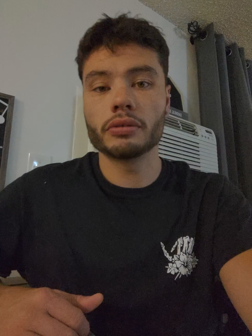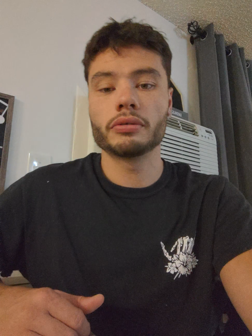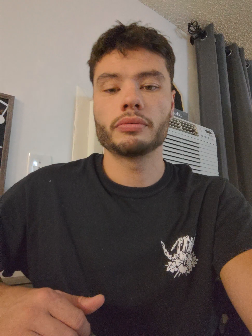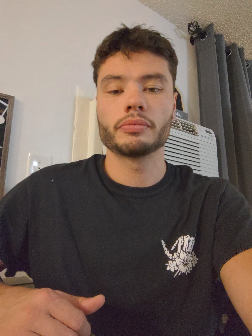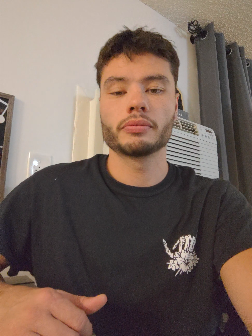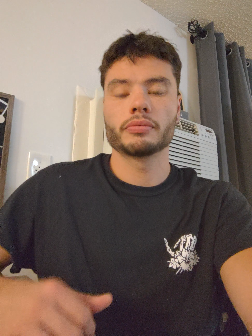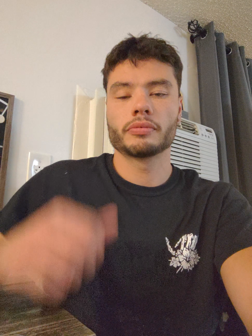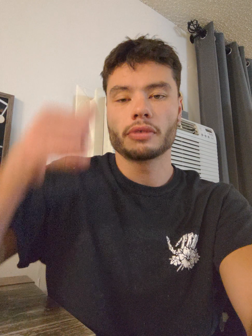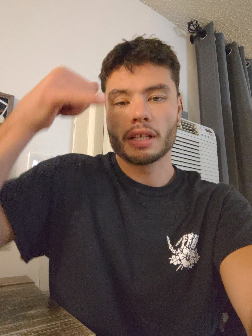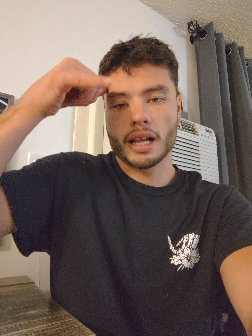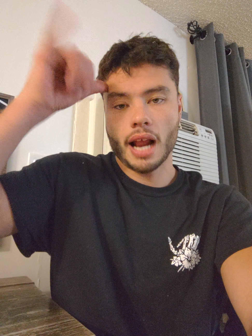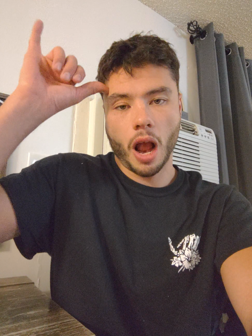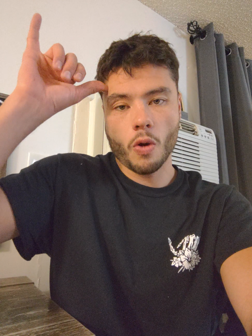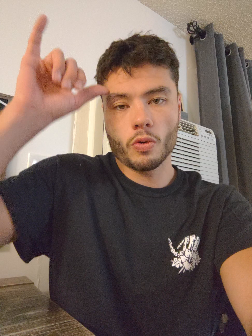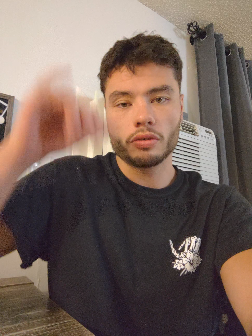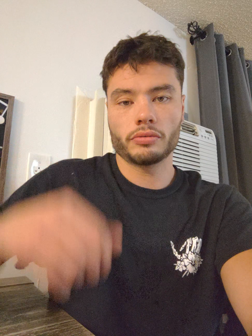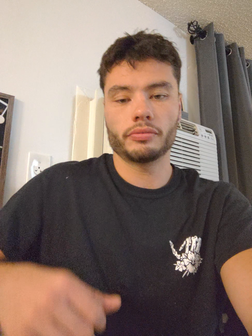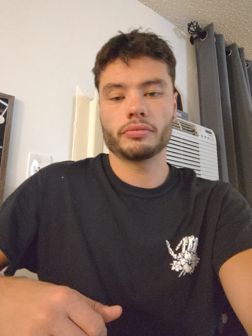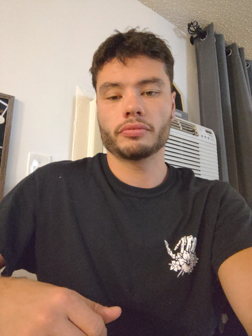cow